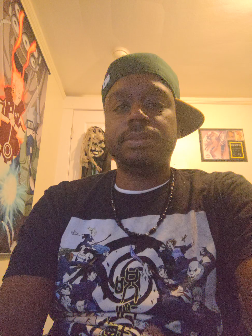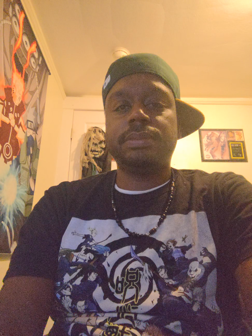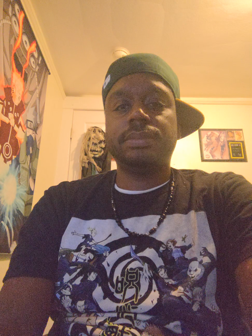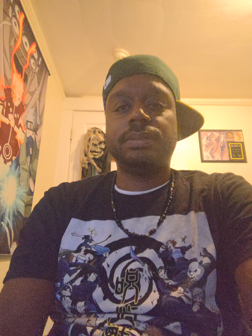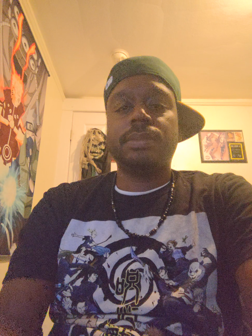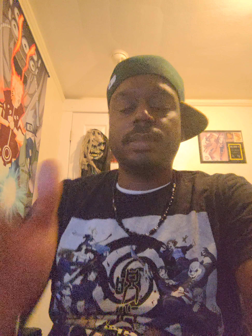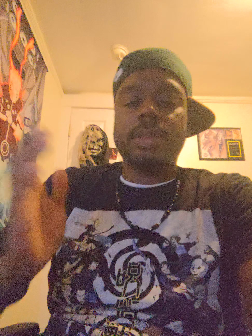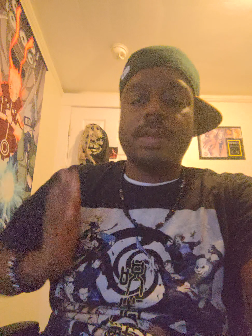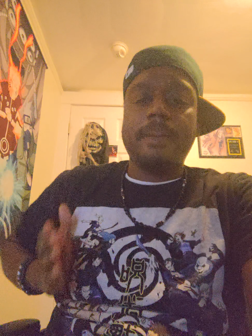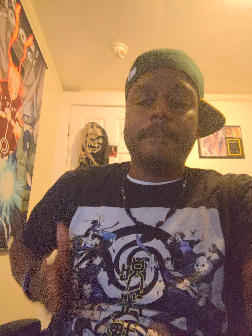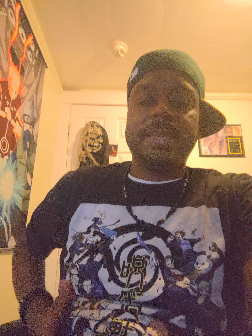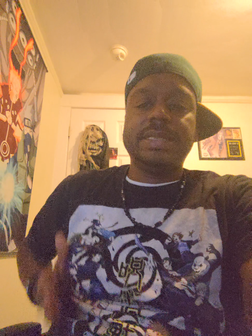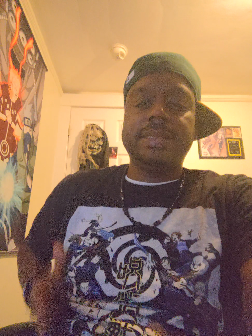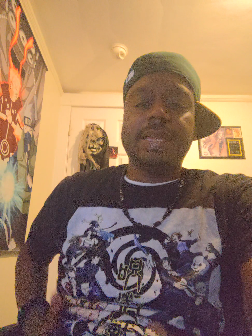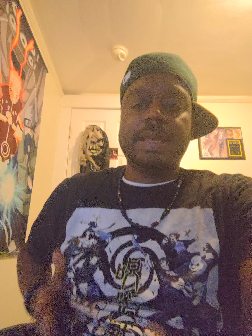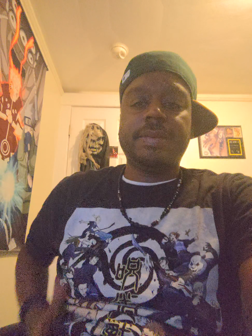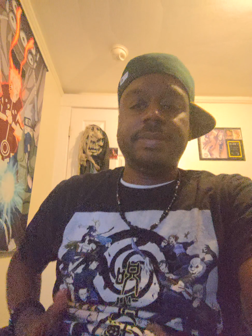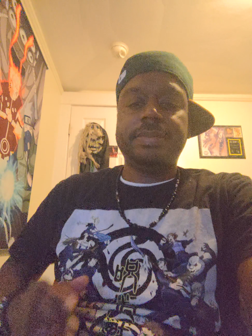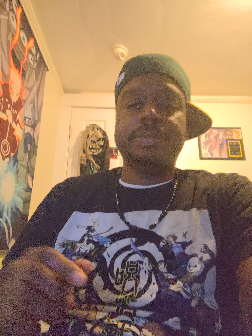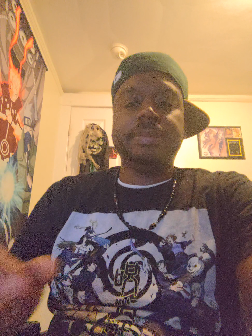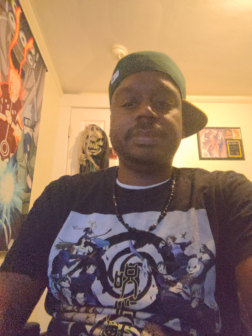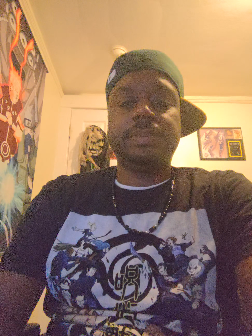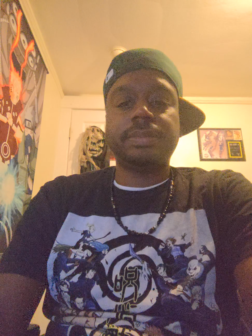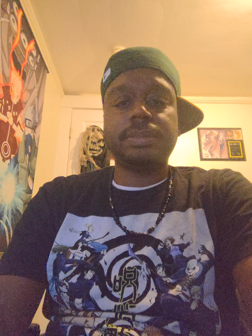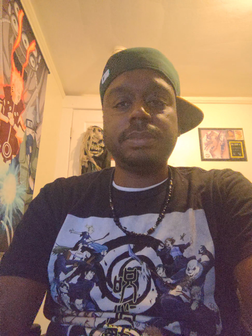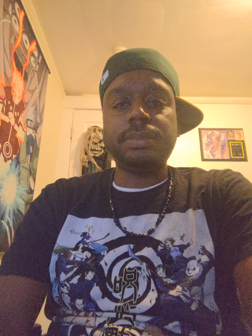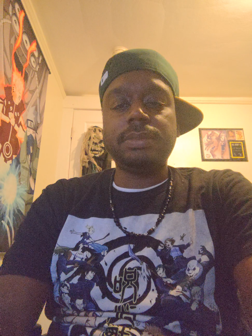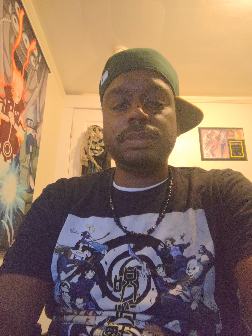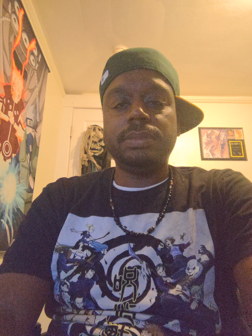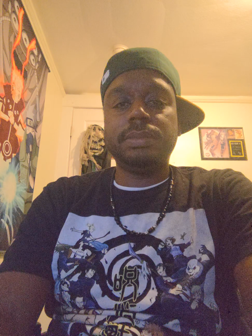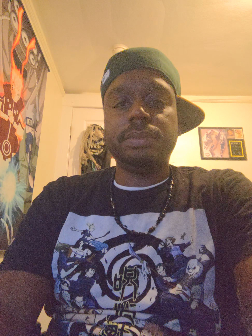beside